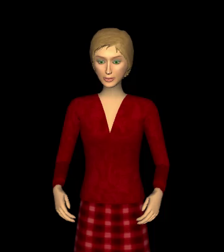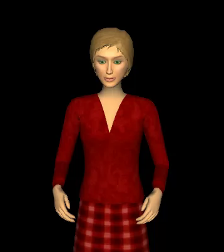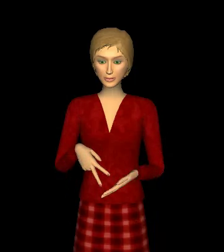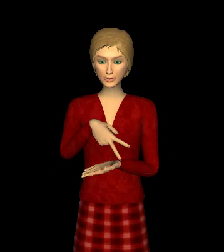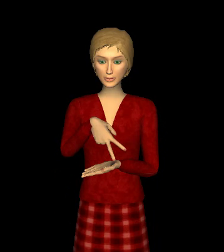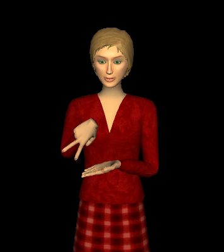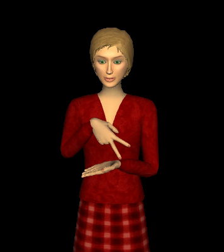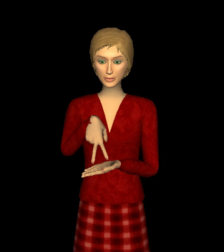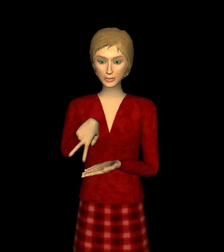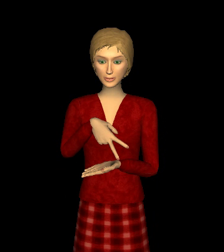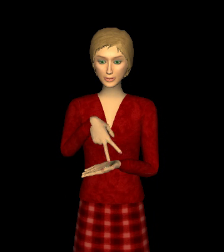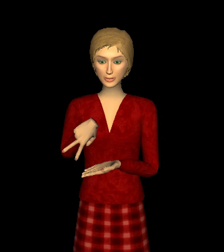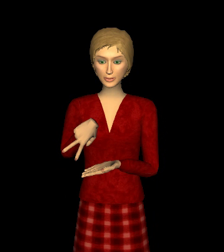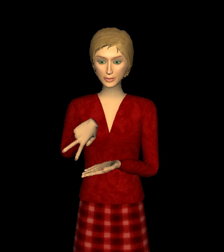رقص